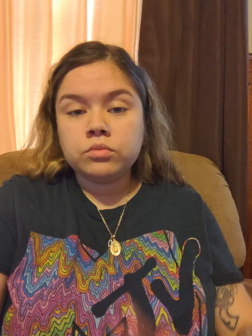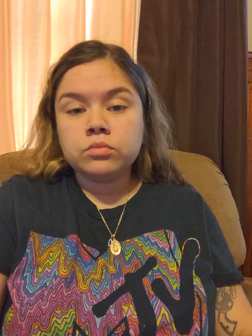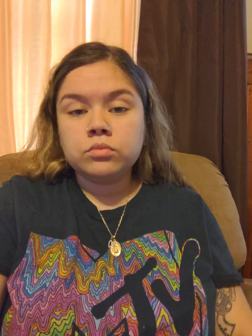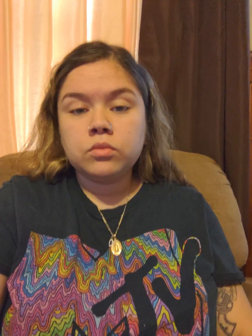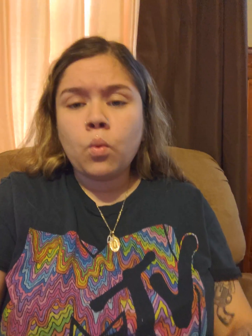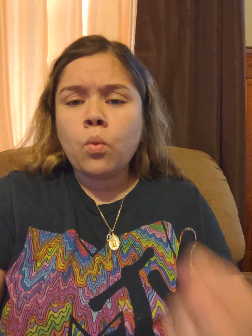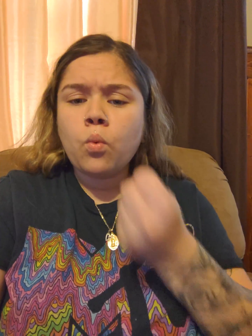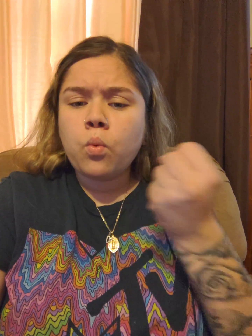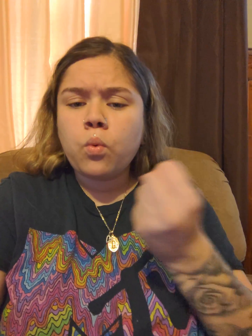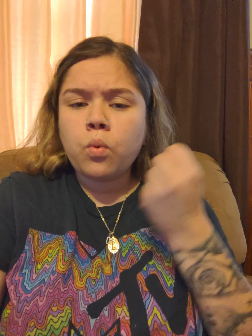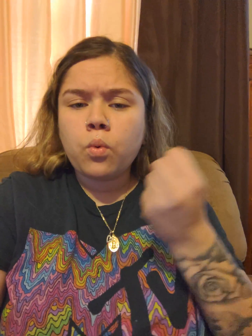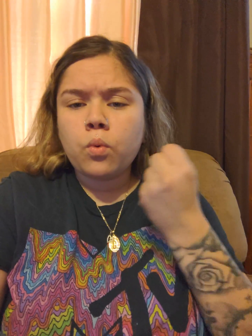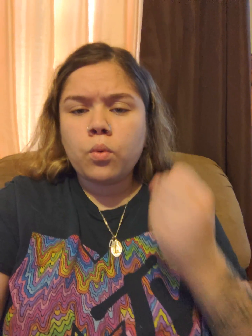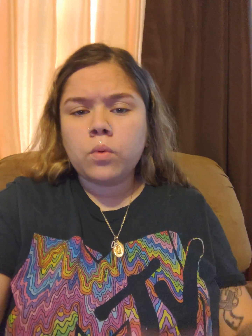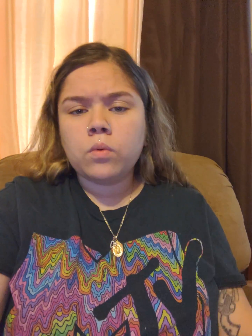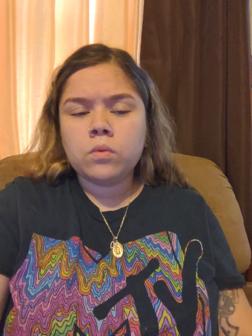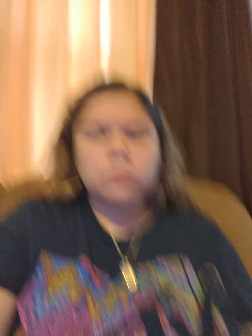hold